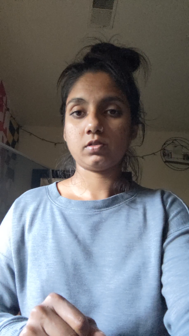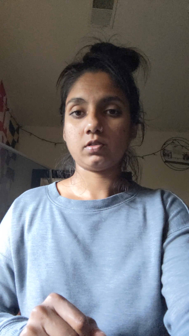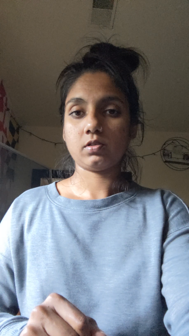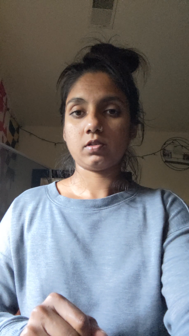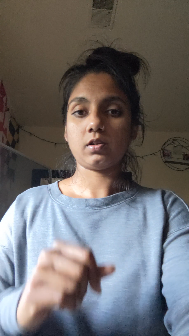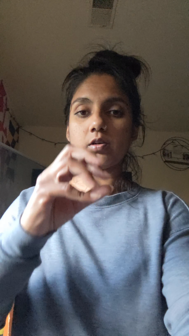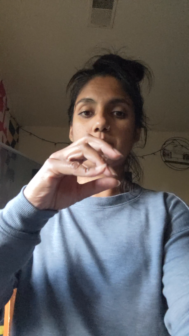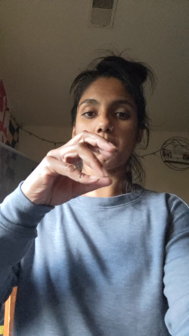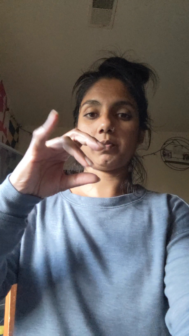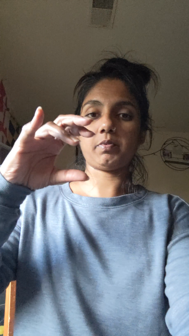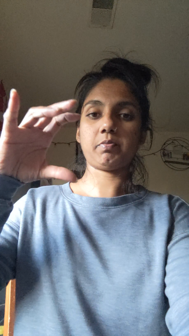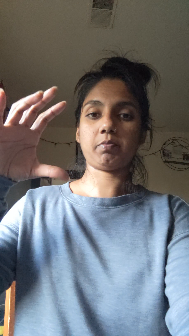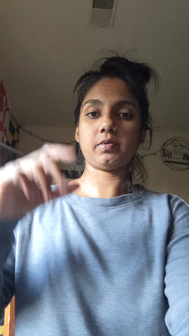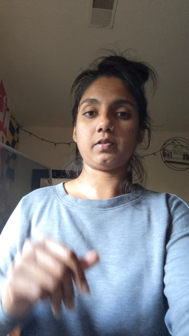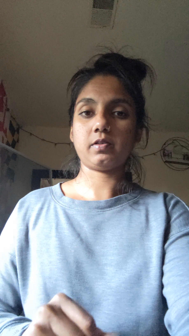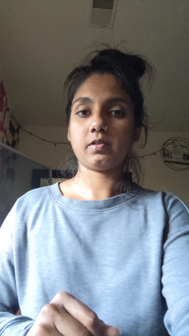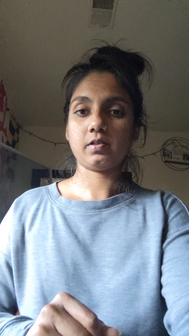bubbles